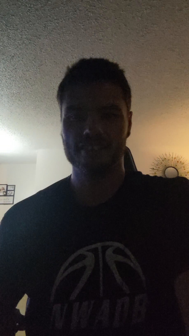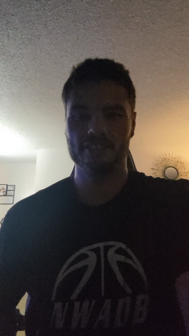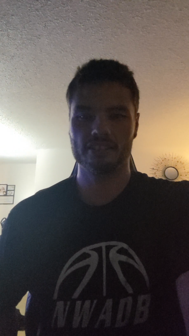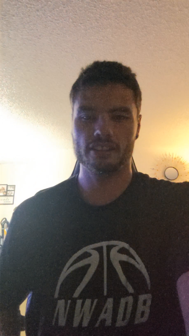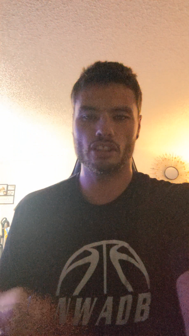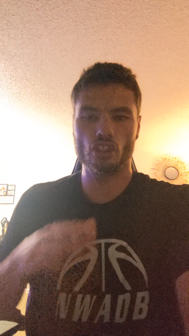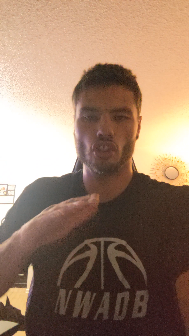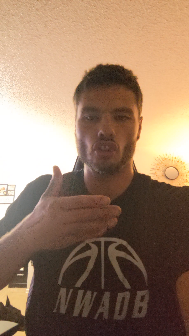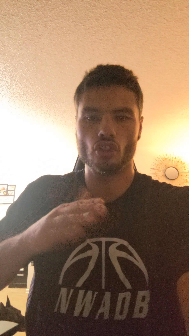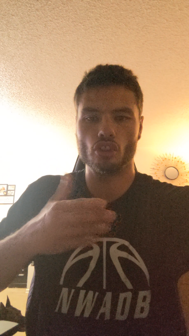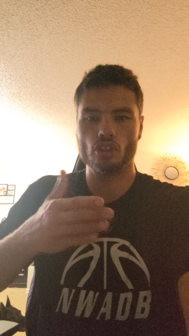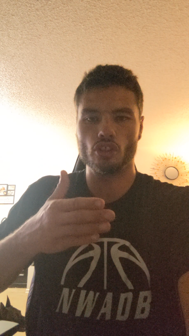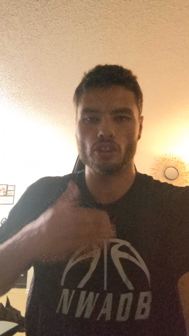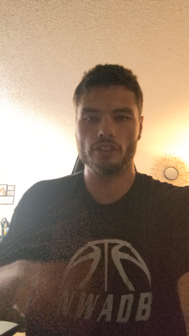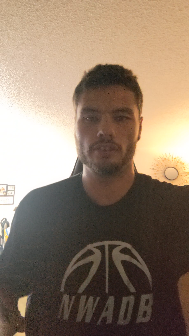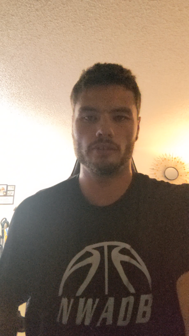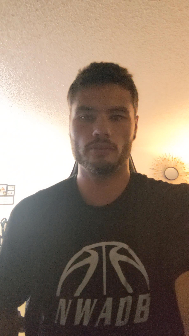cook